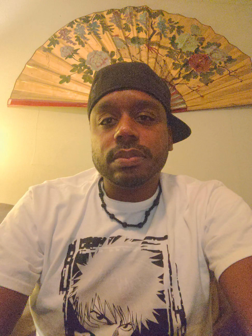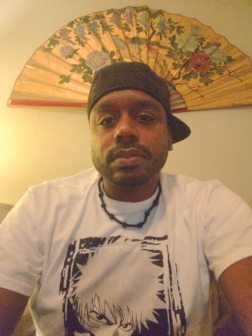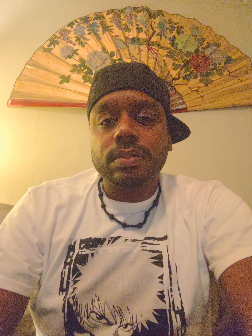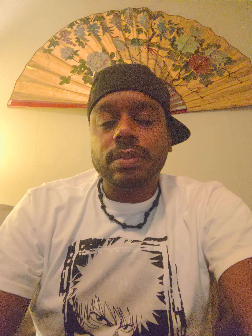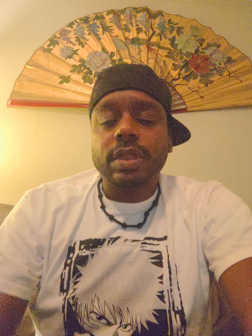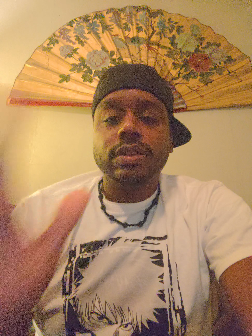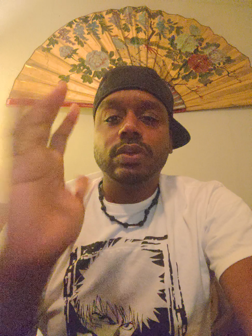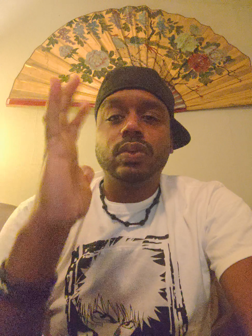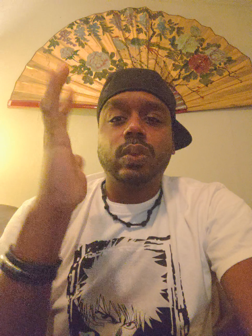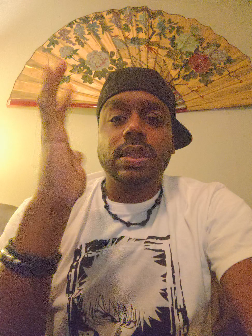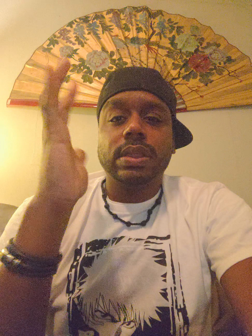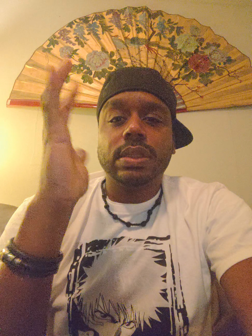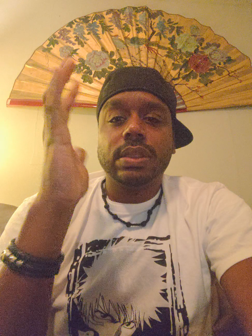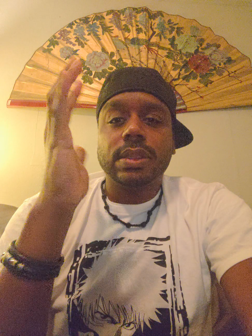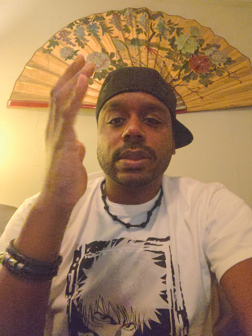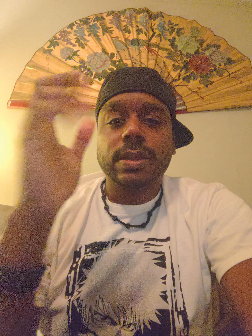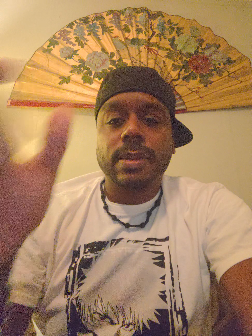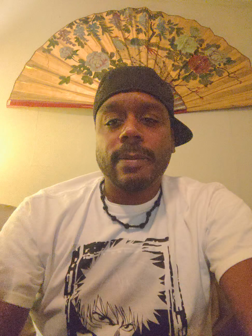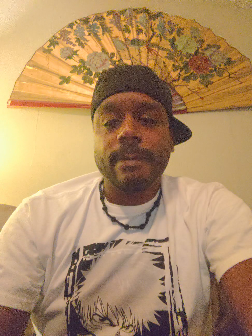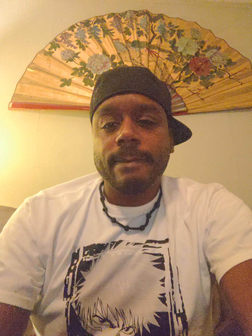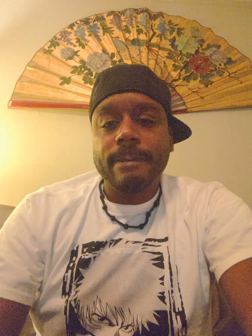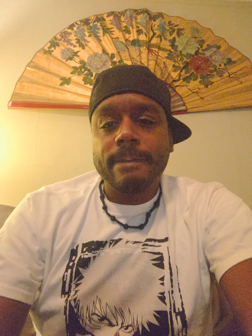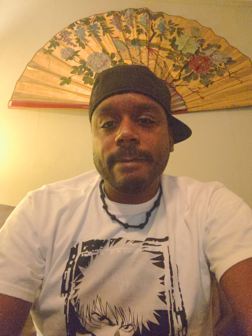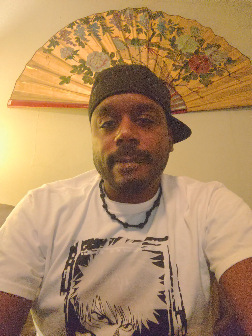tree